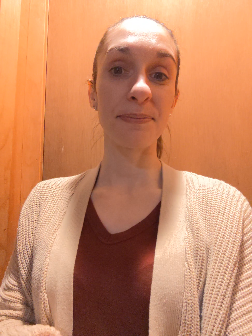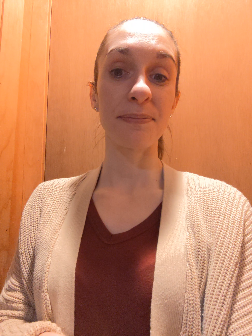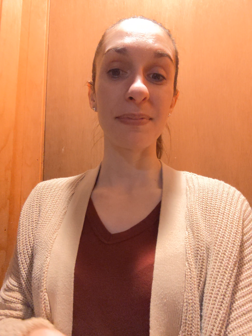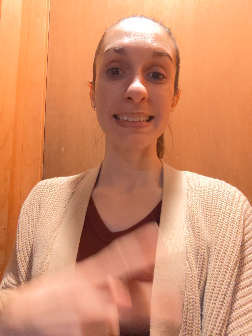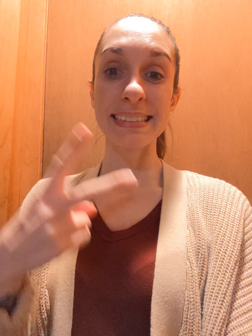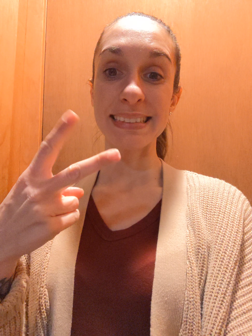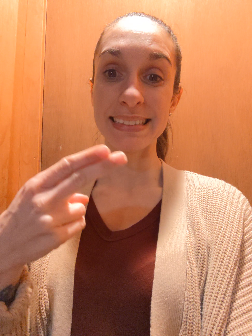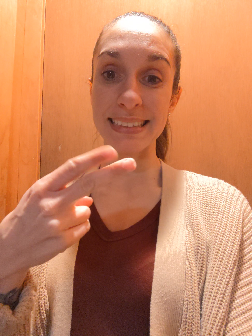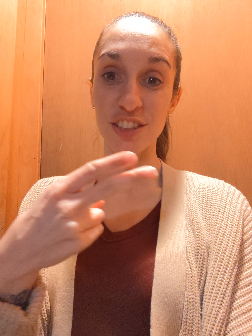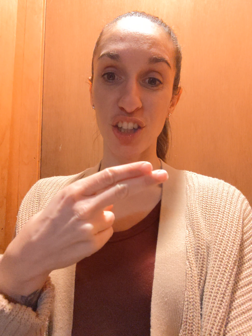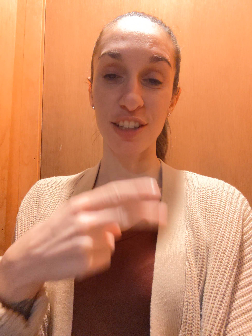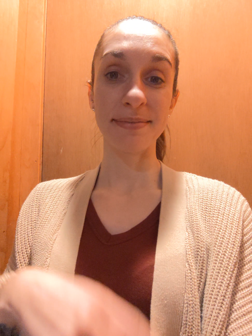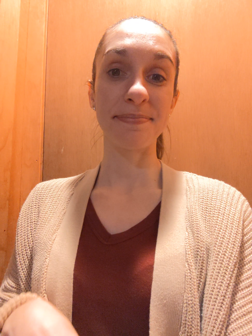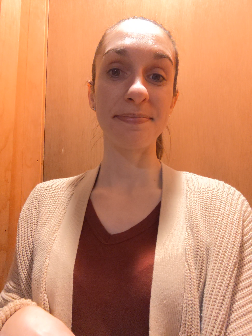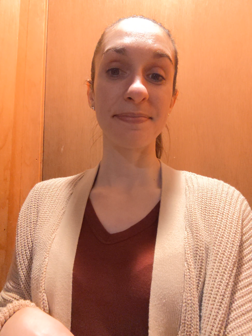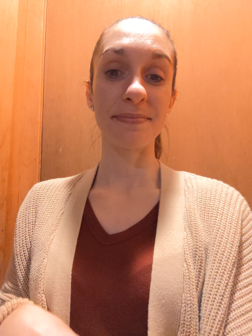scissors